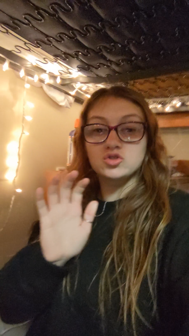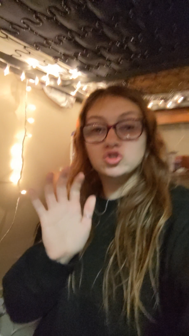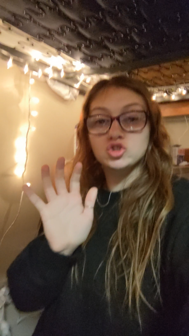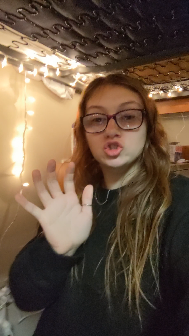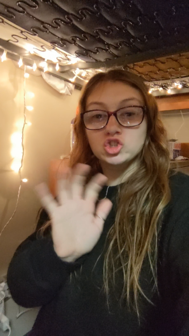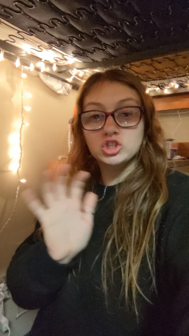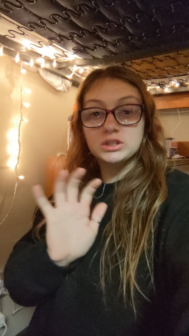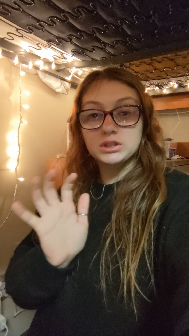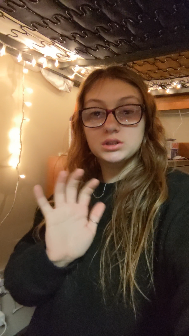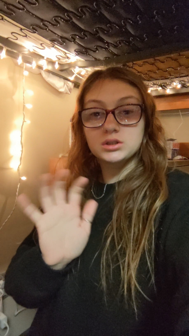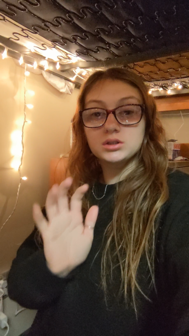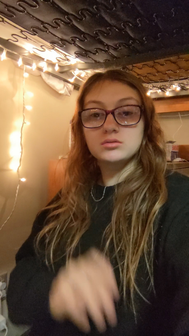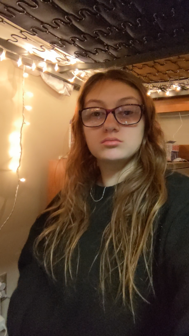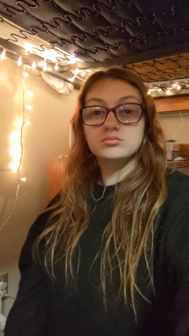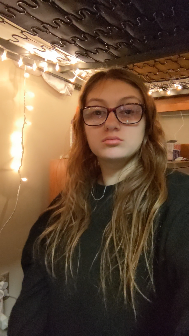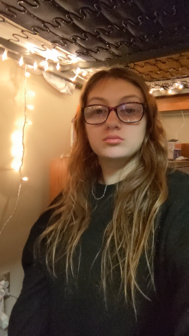cheese